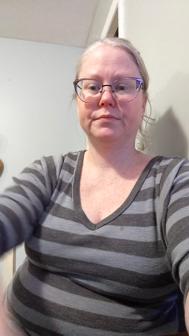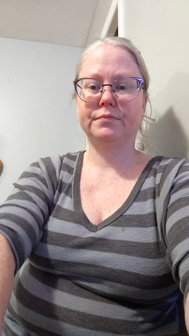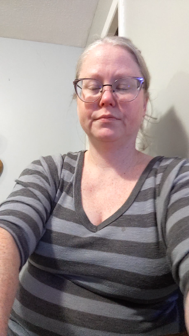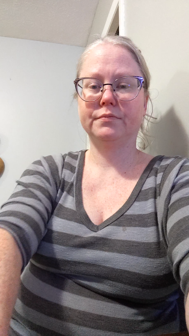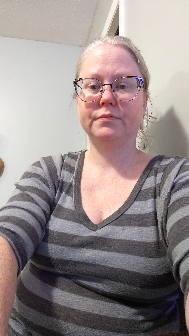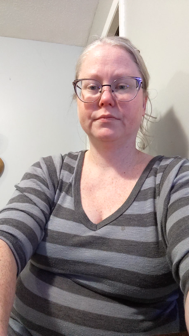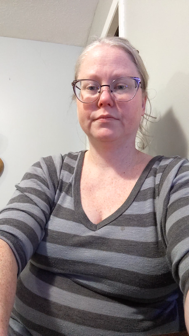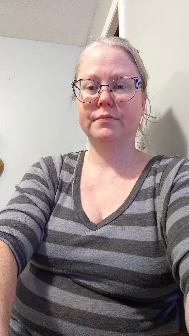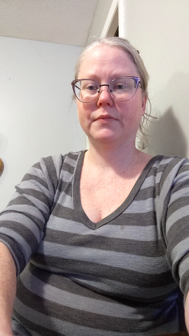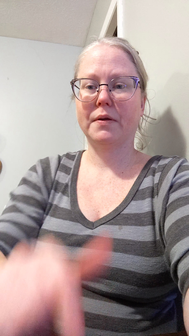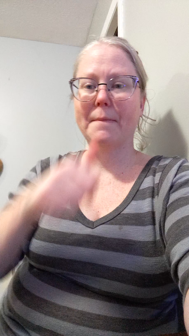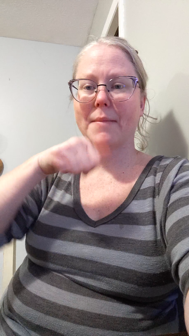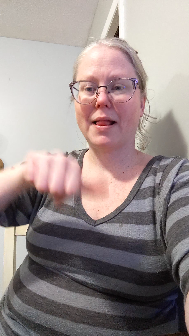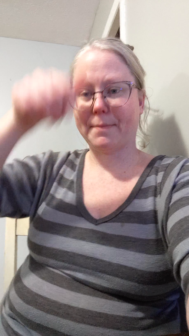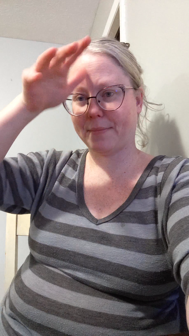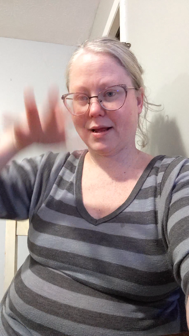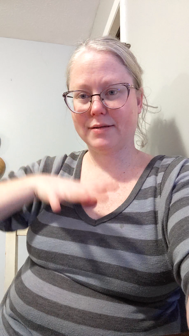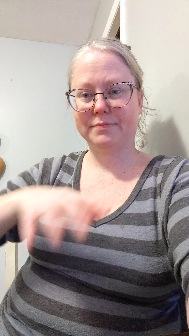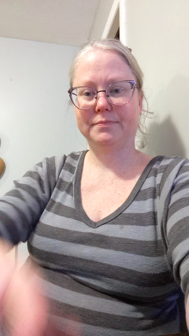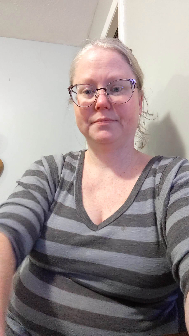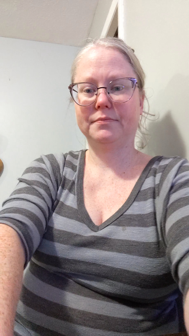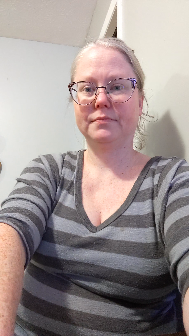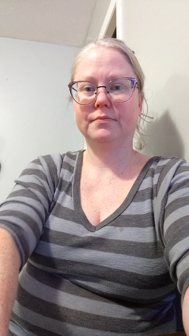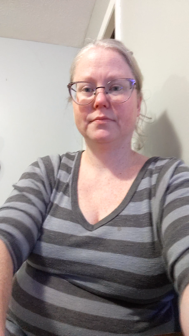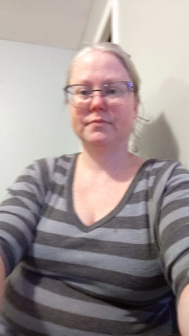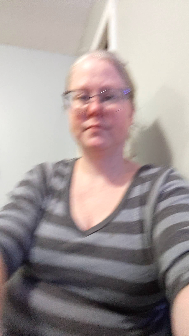mailman